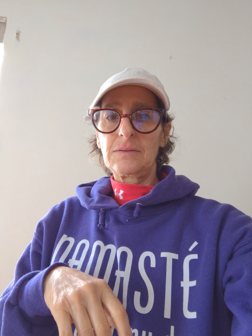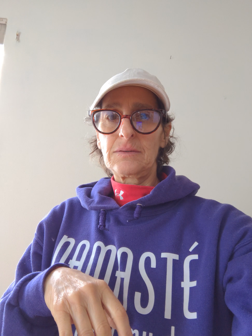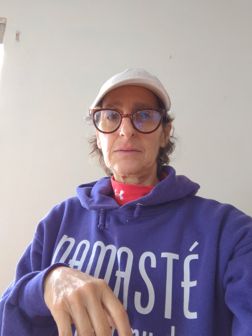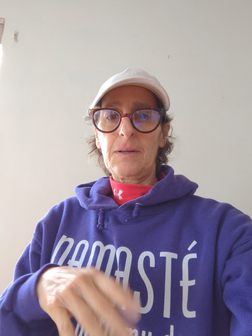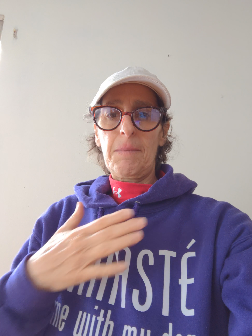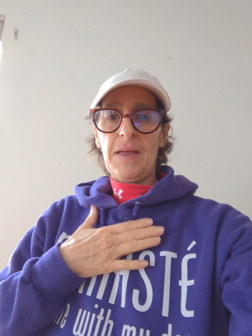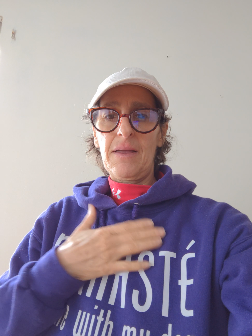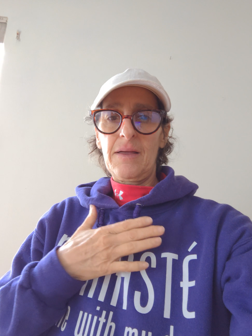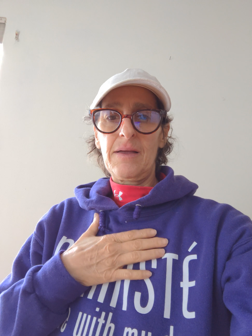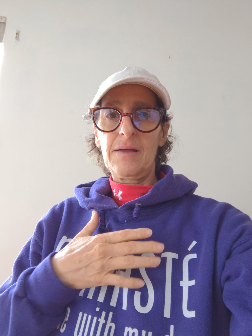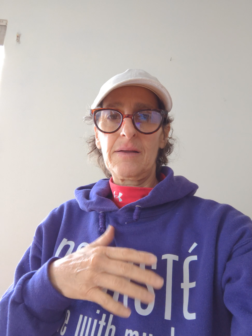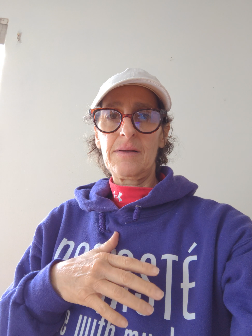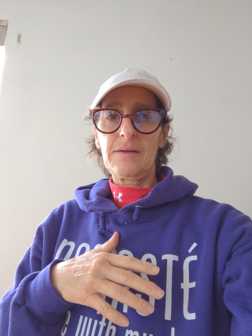my